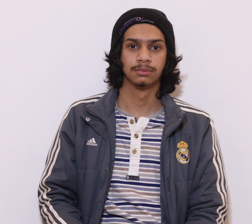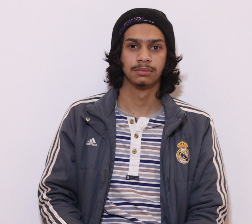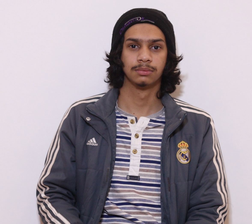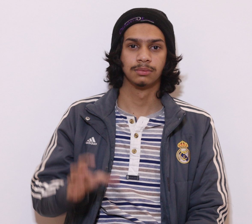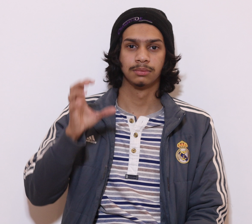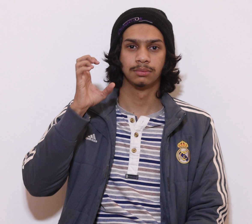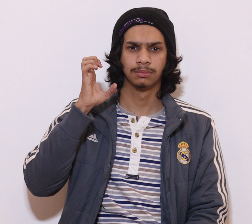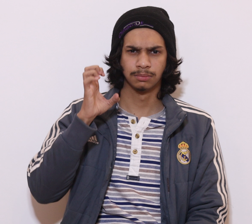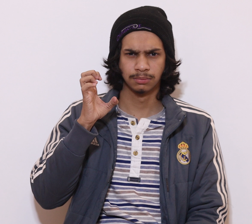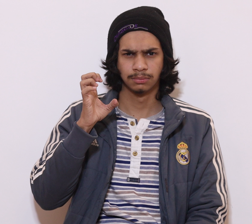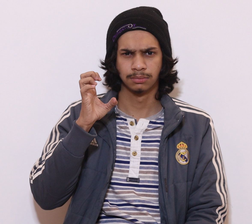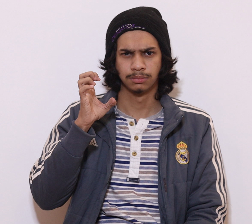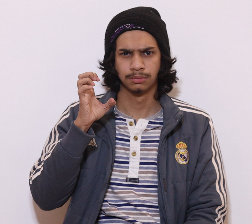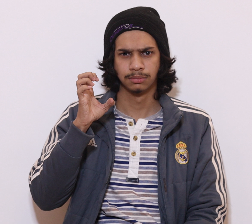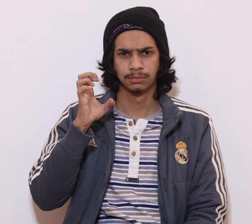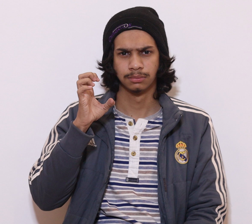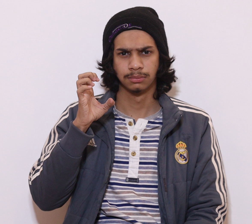stiff